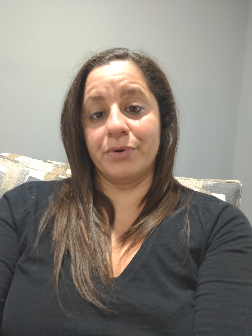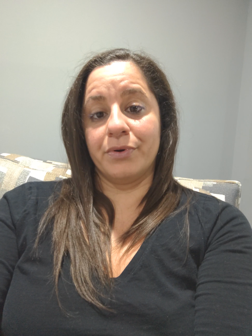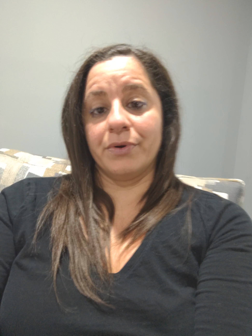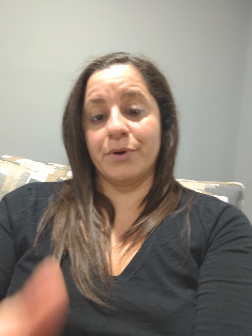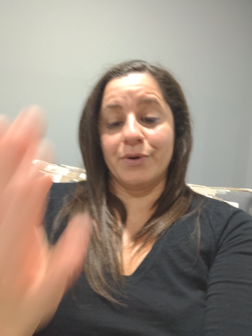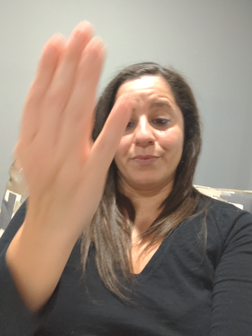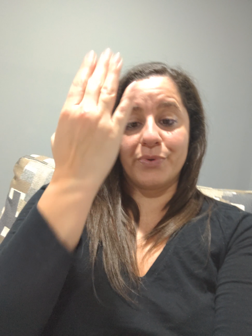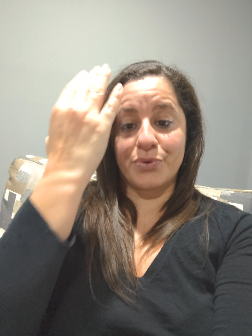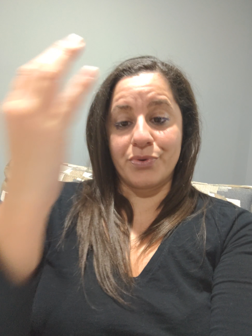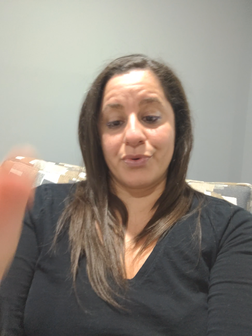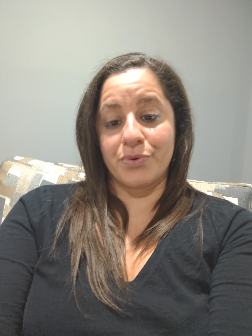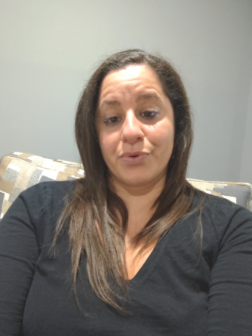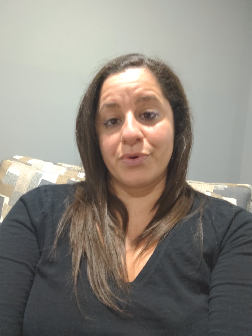morning